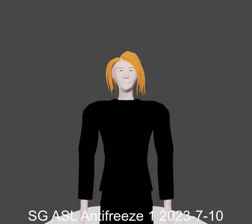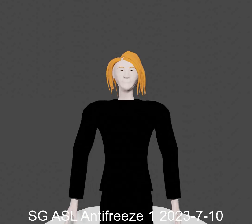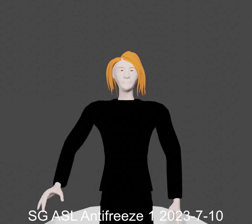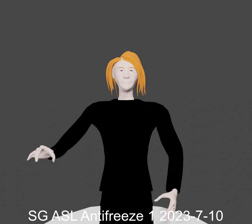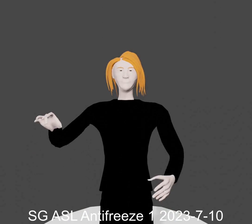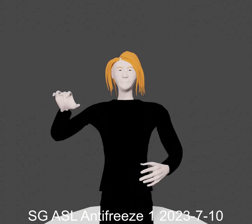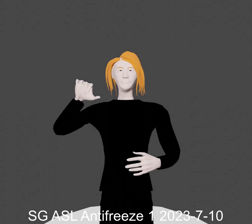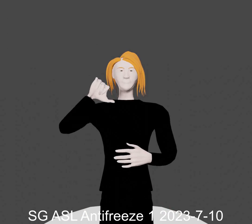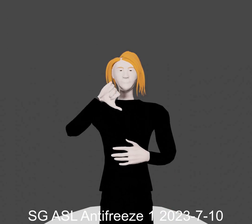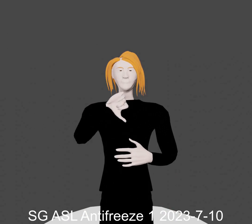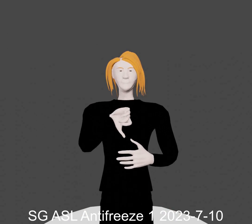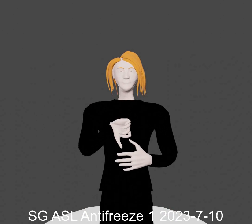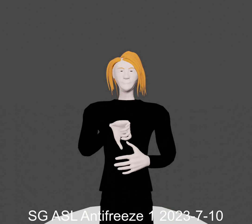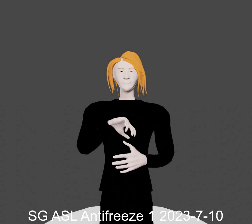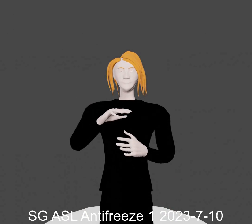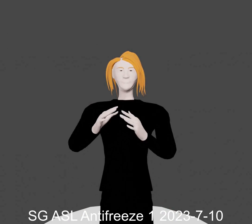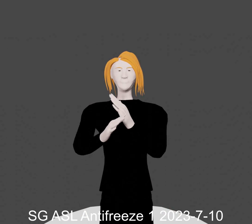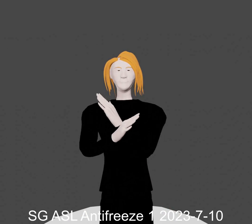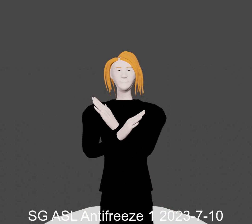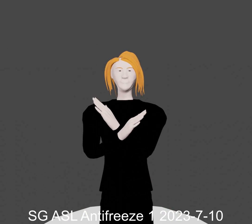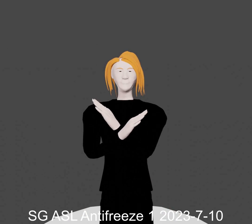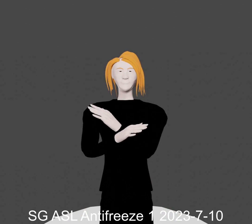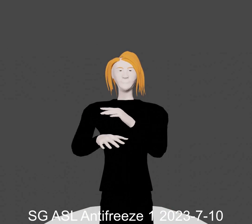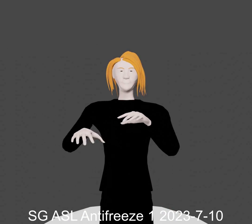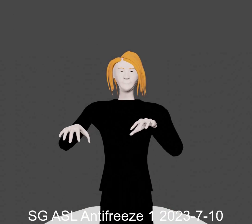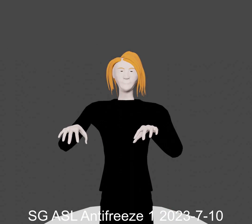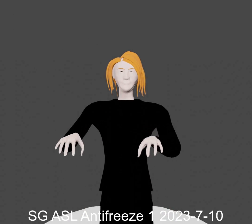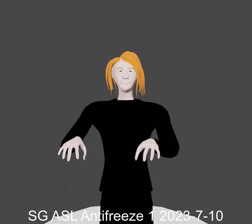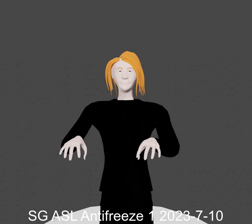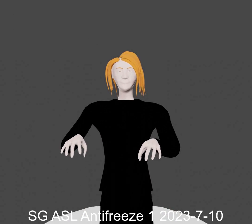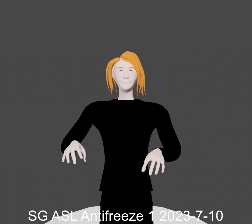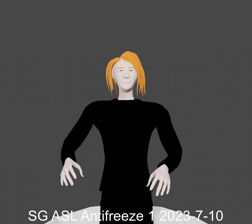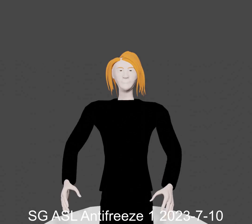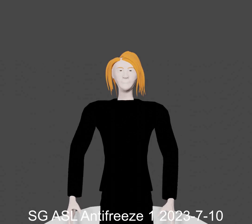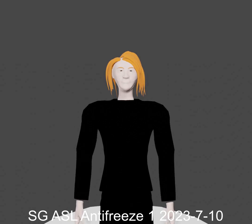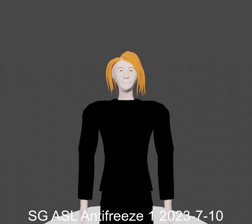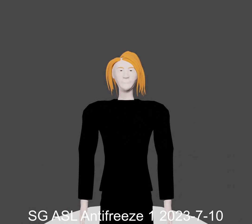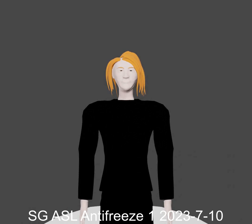Antifreeze